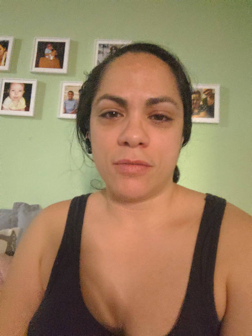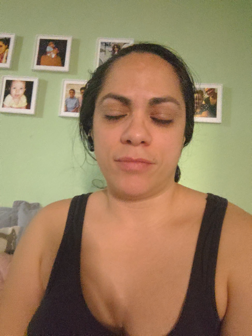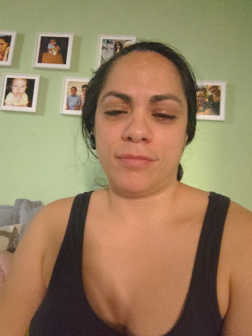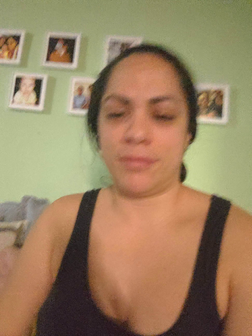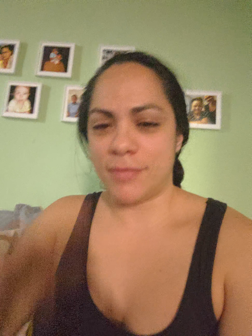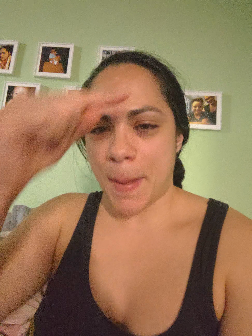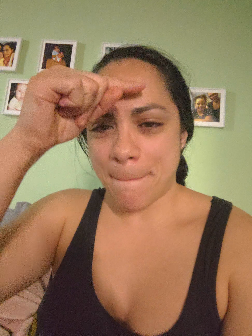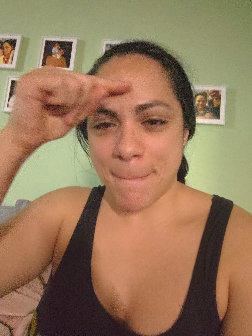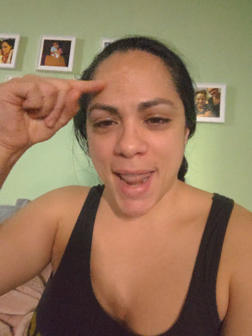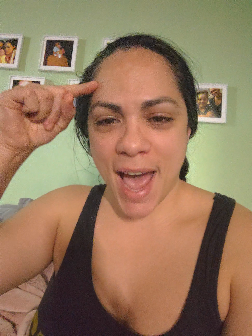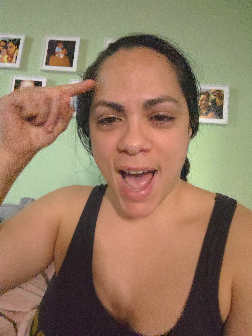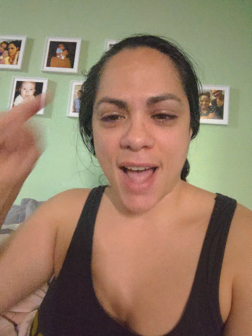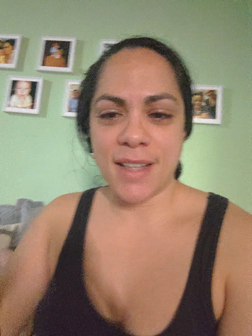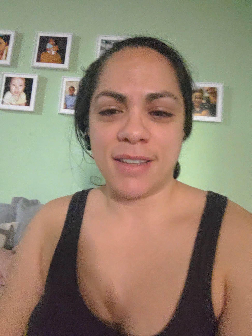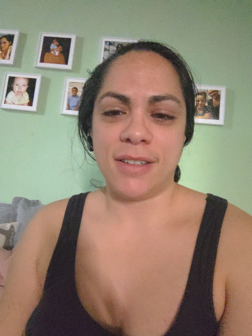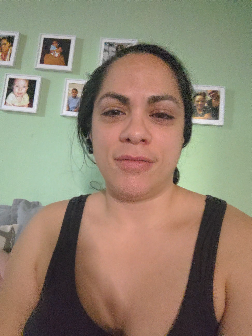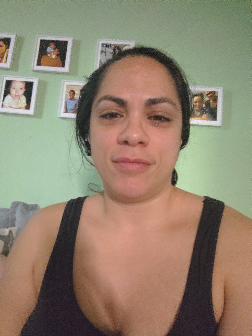black